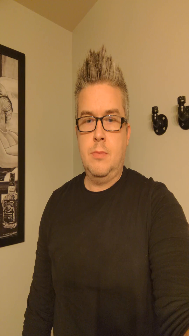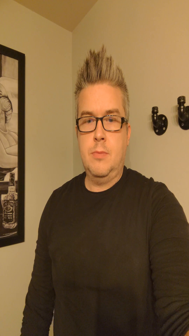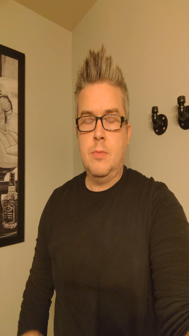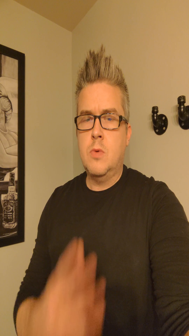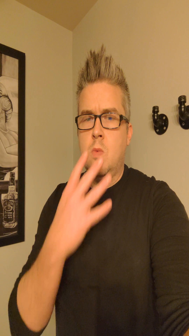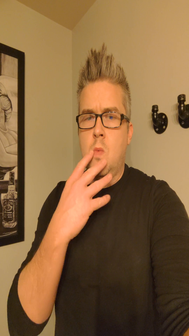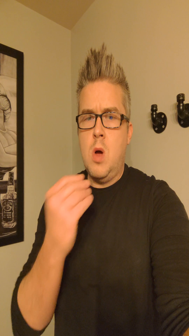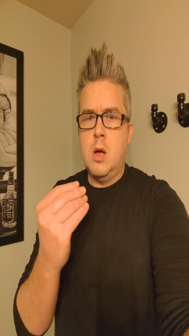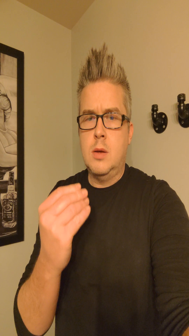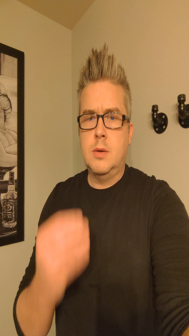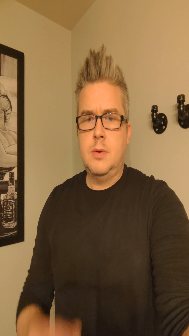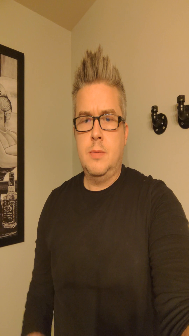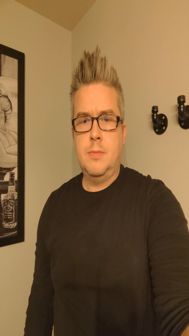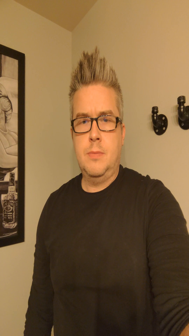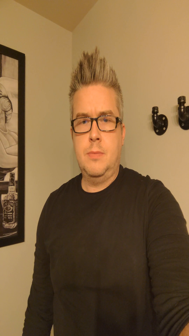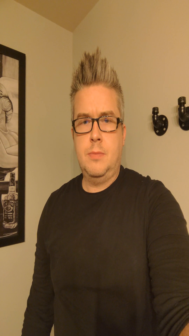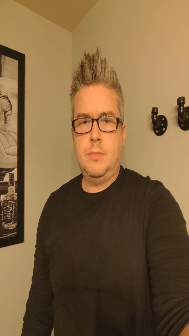wet